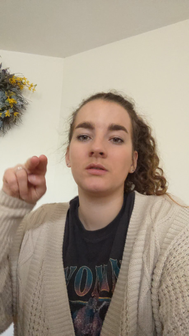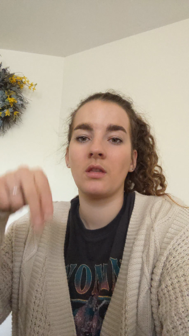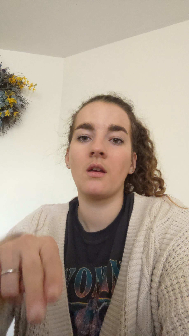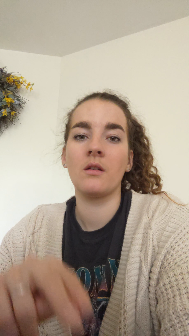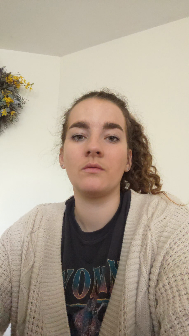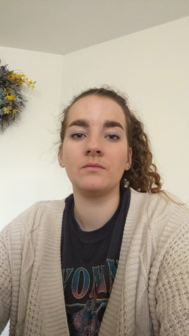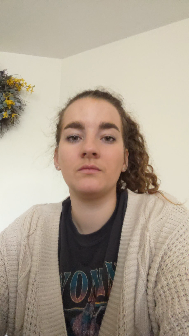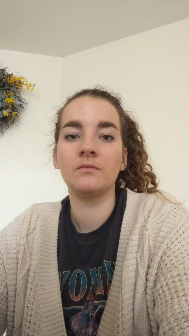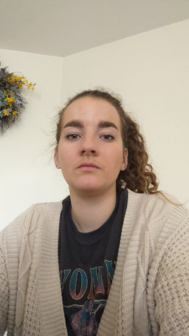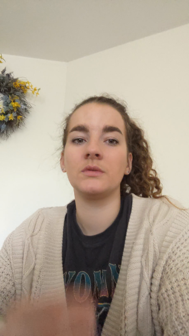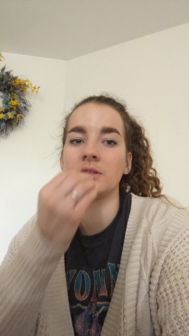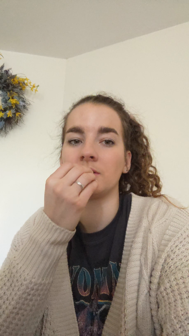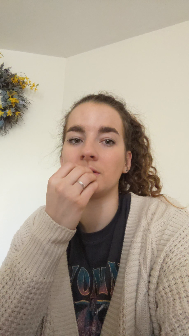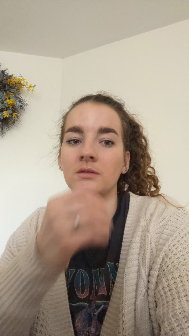eat